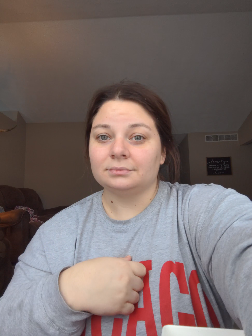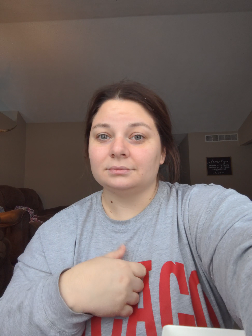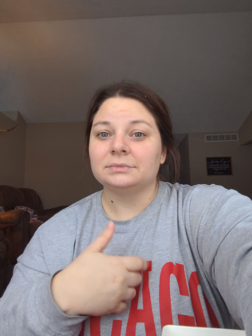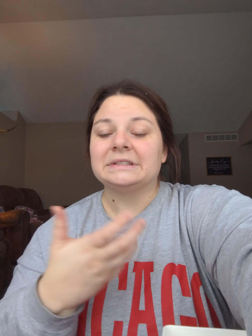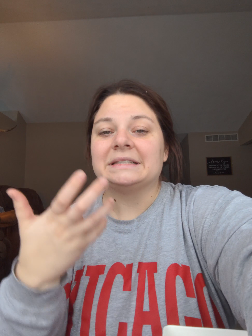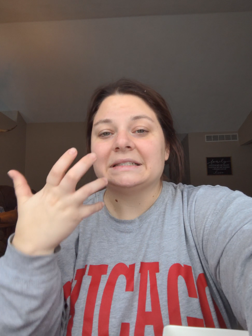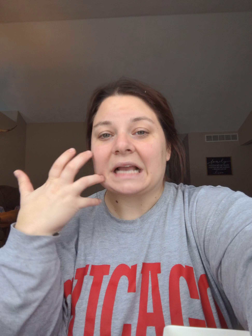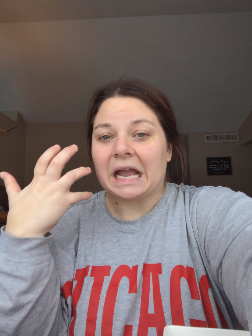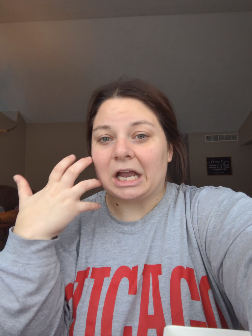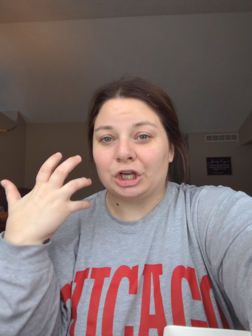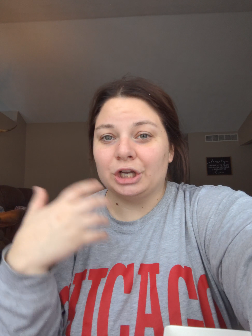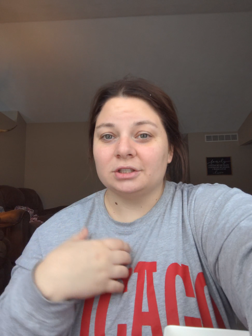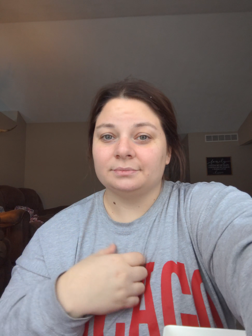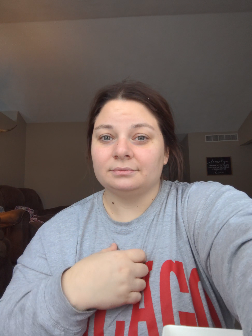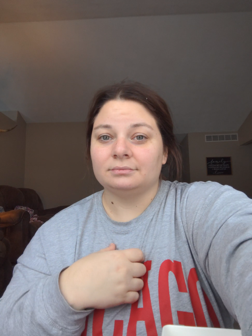tiger